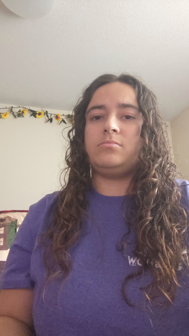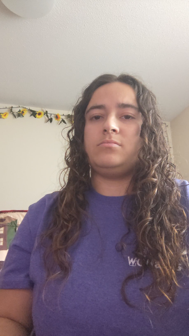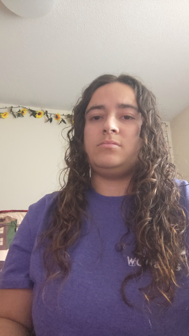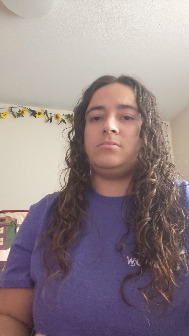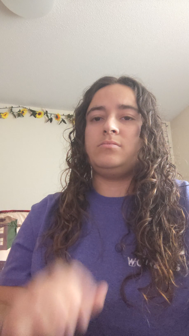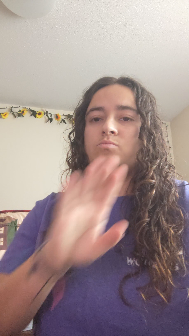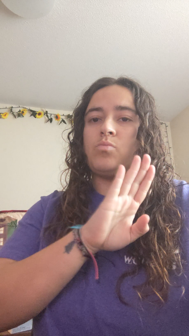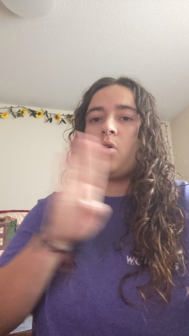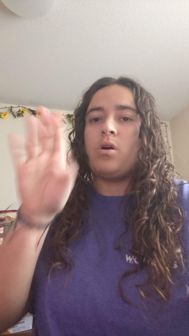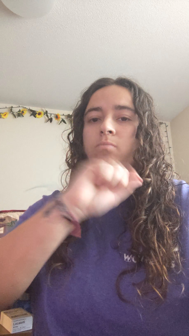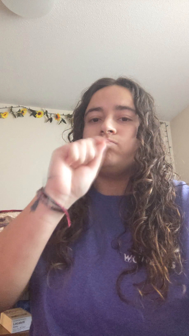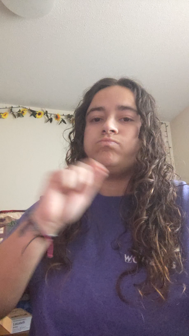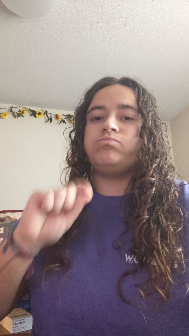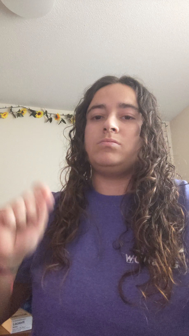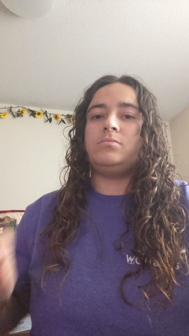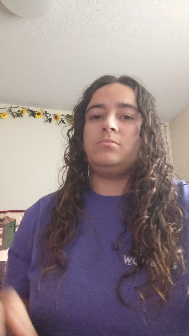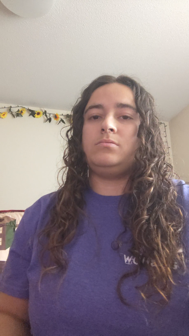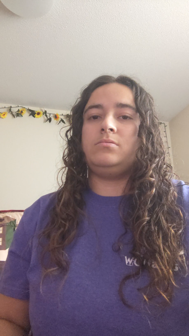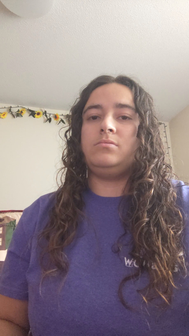chalk